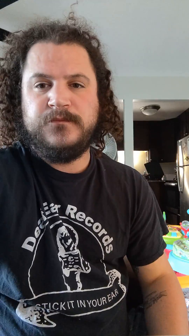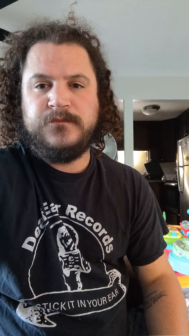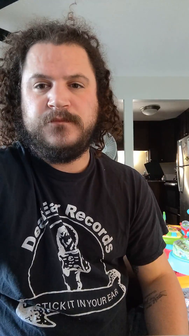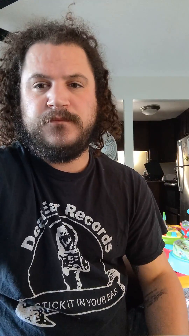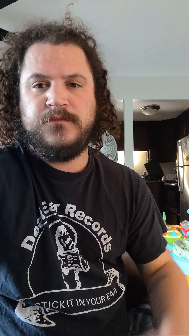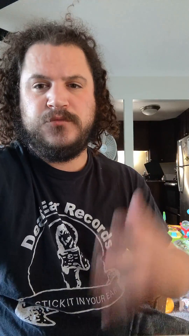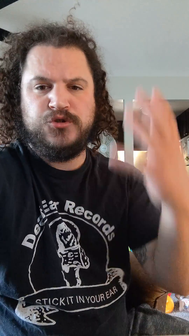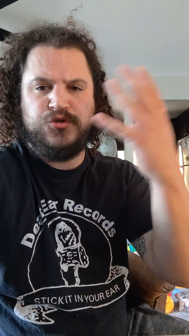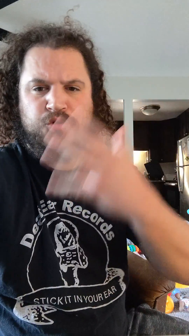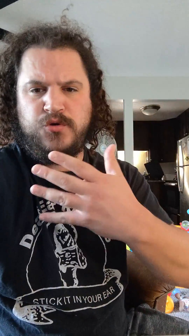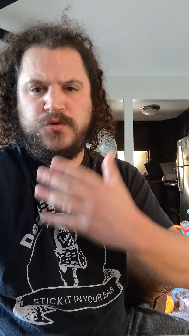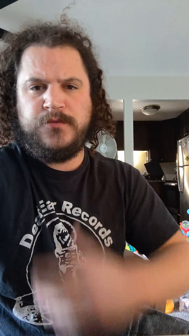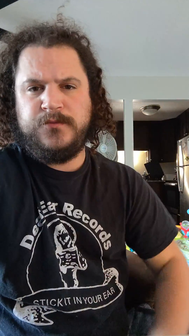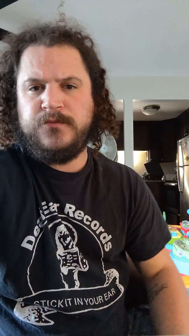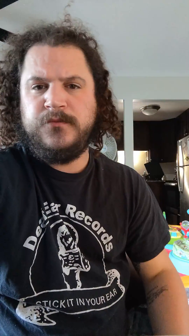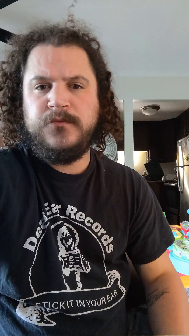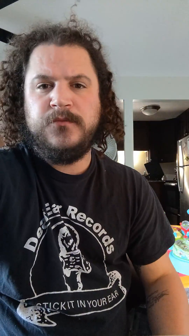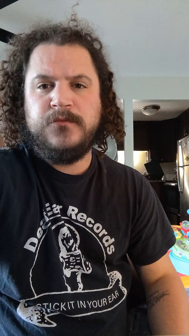dark